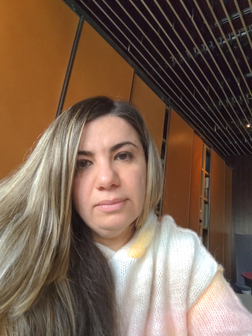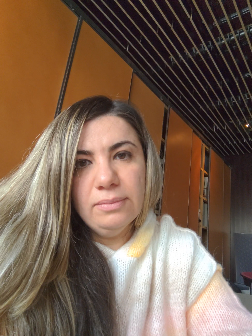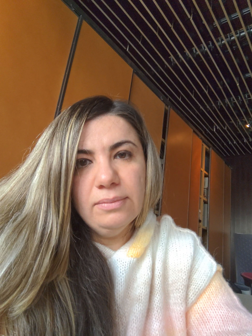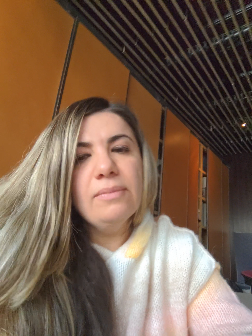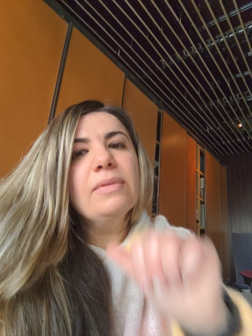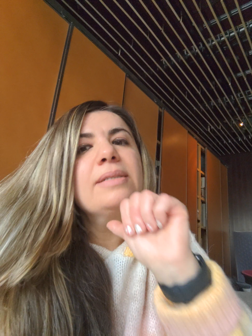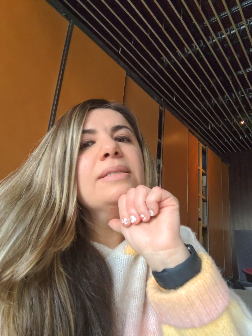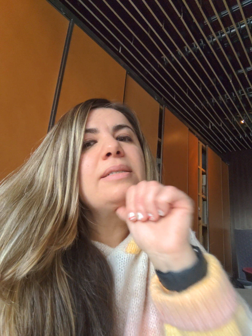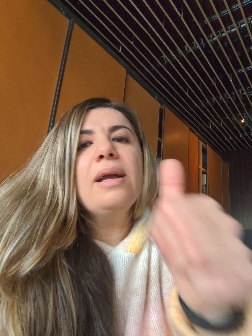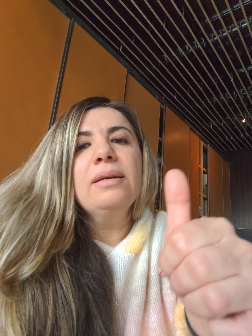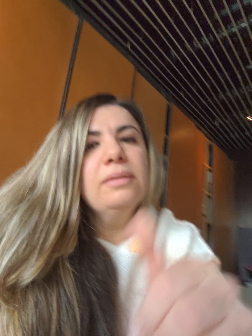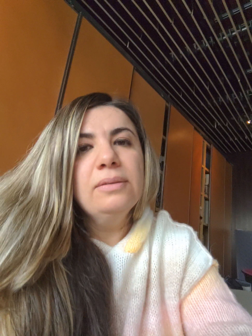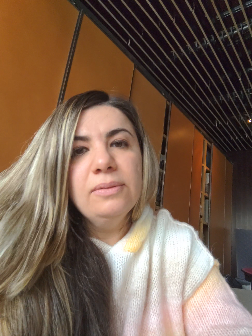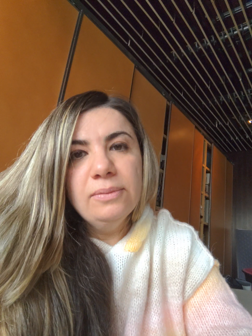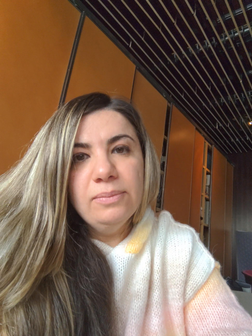not